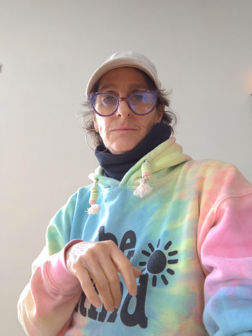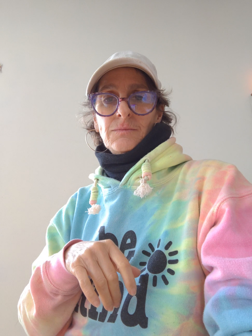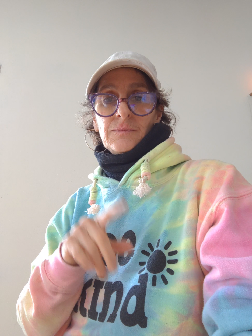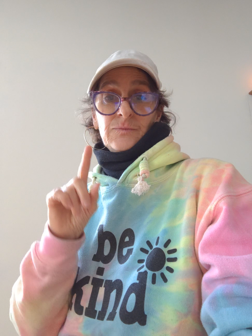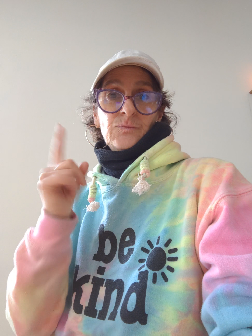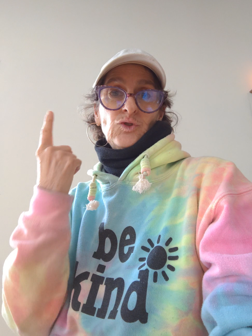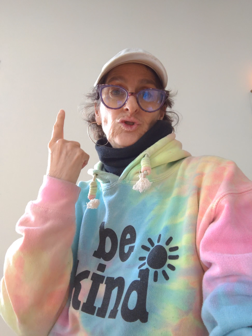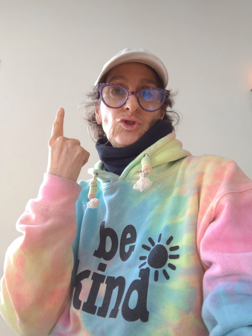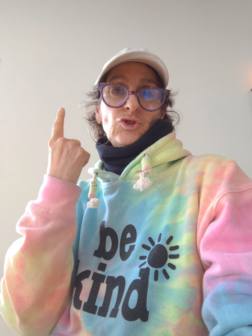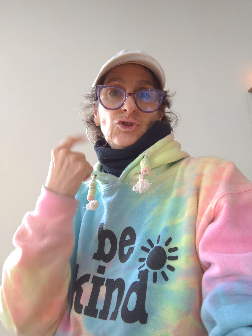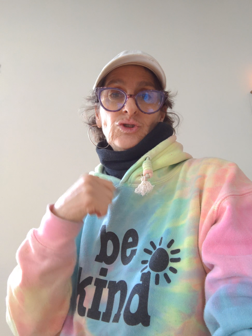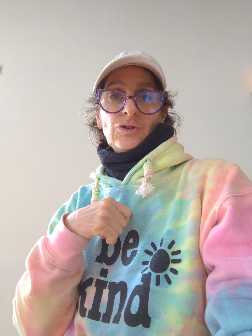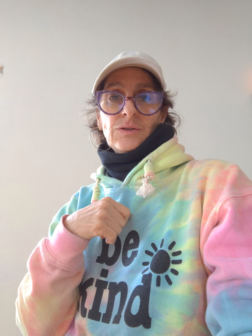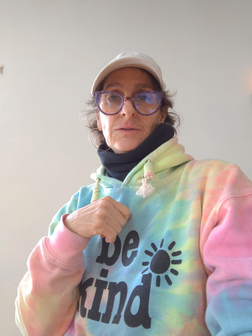first